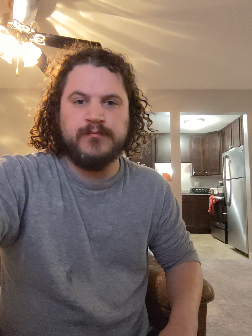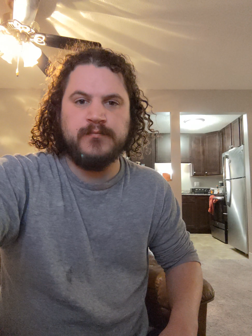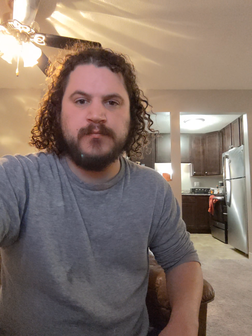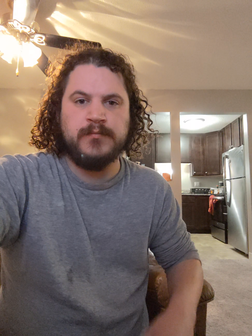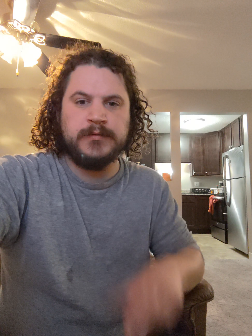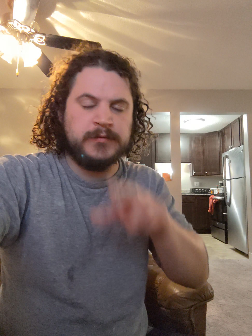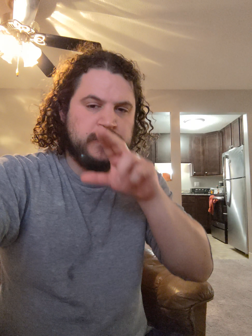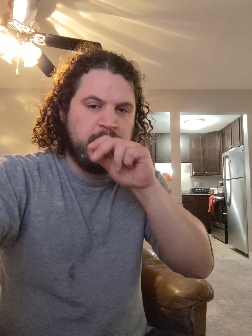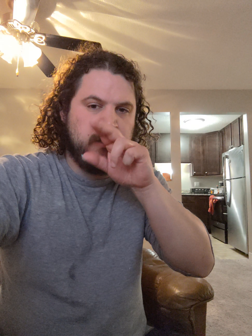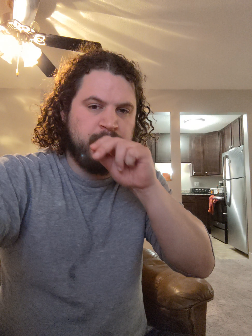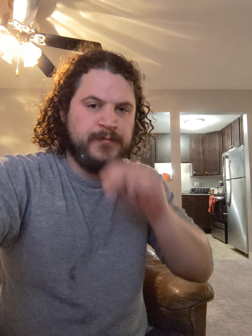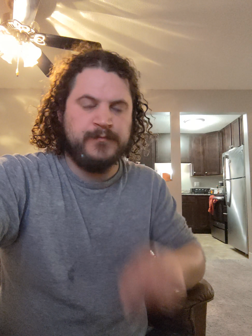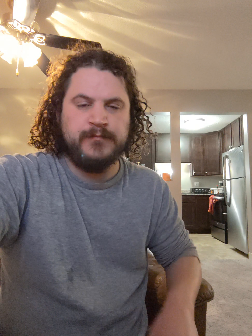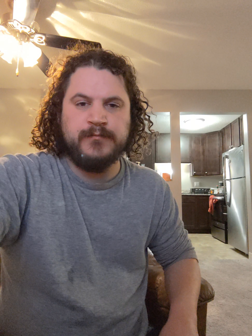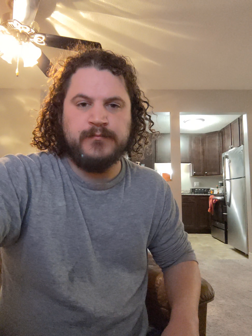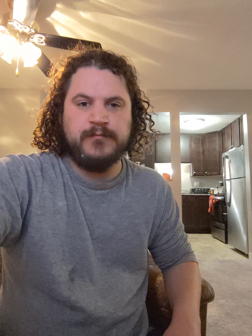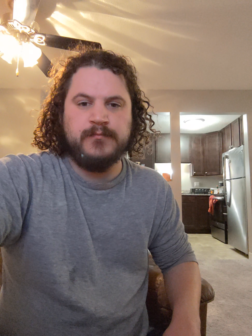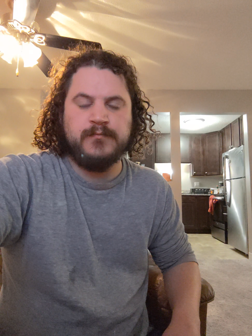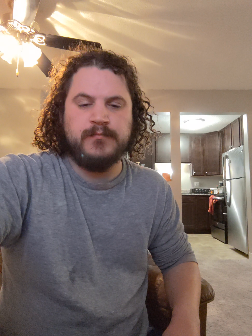duck